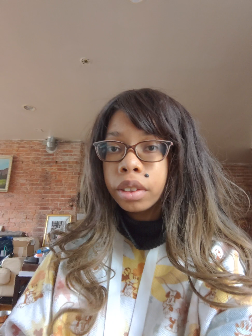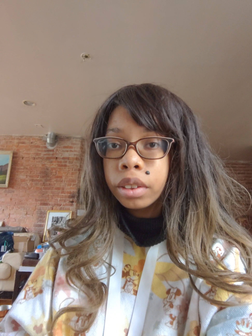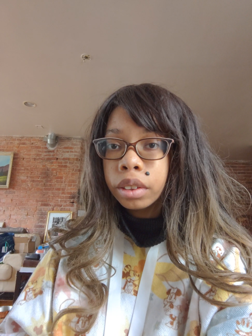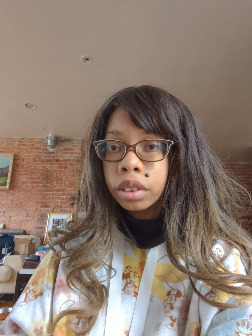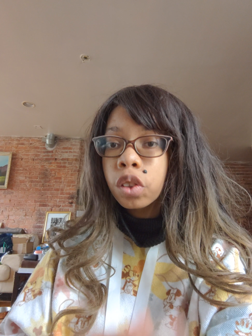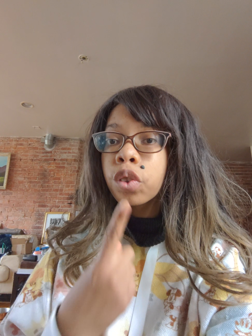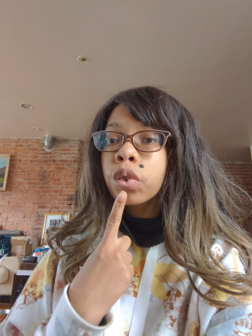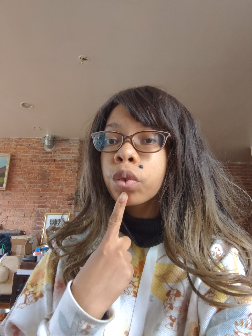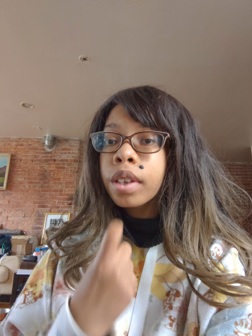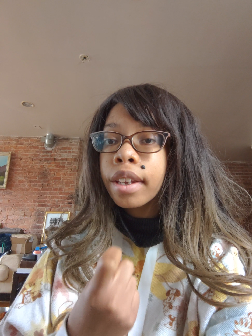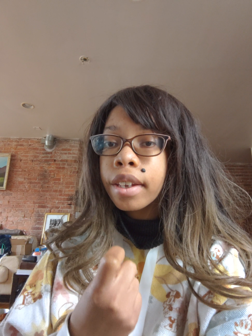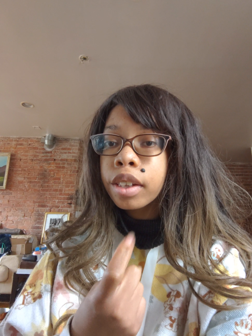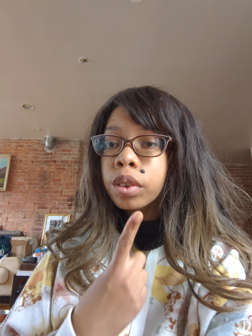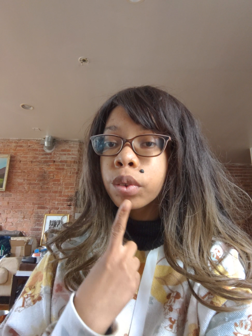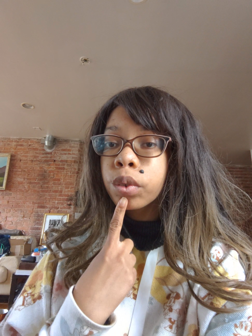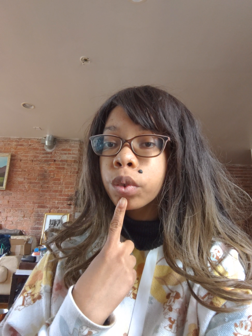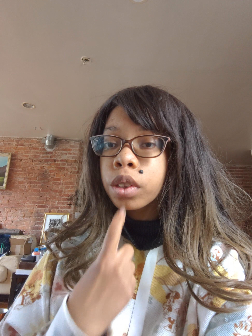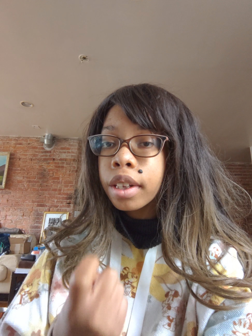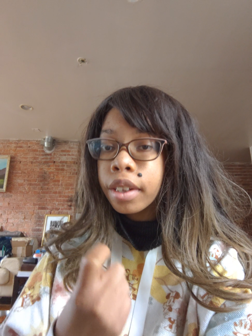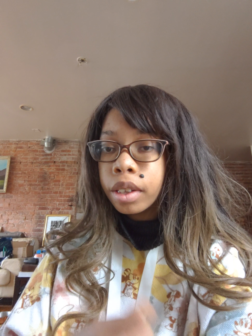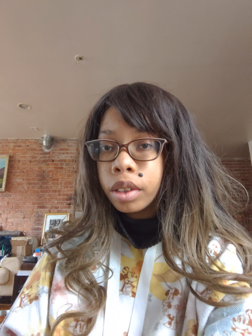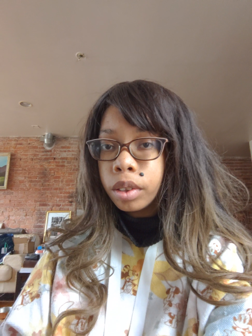red